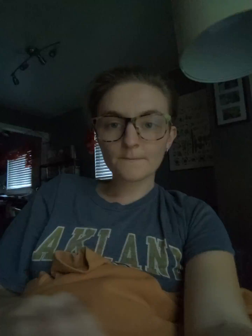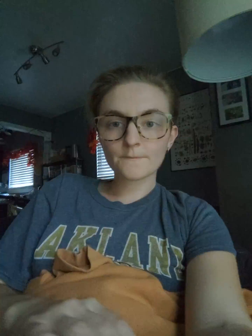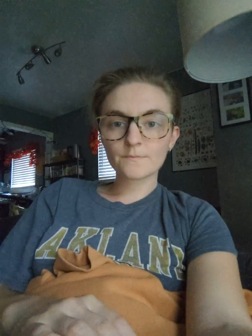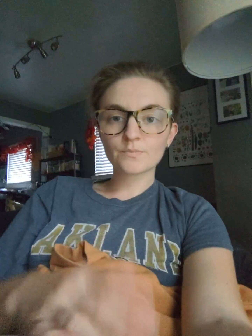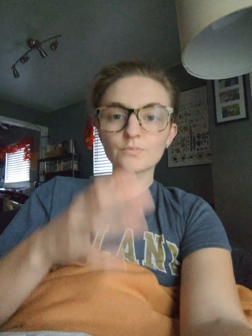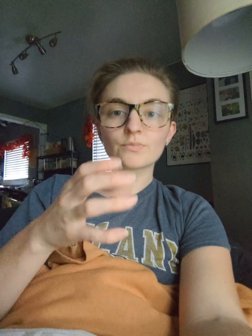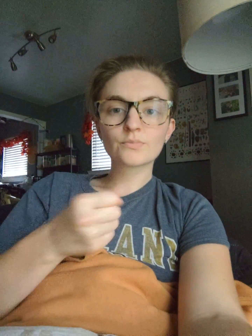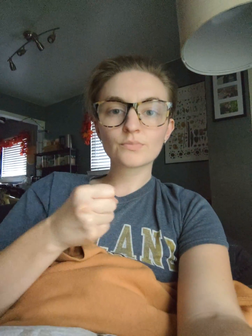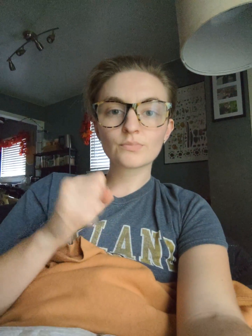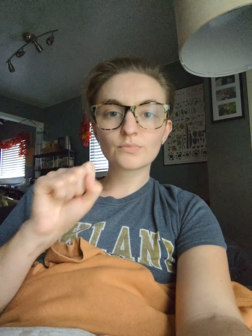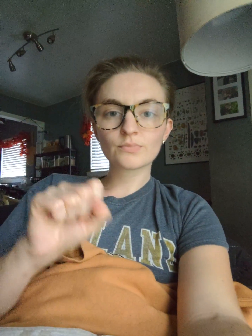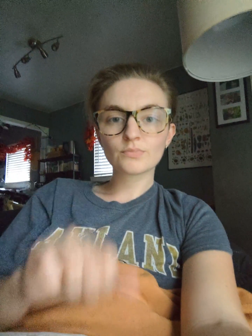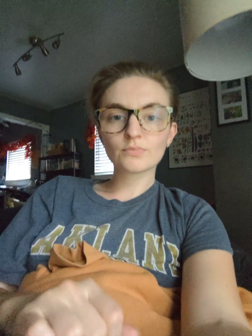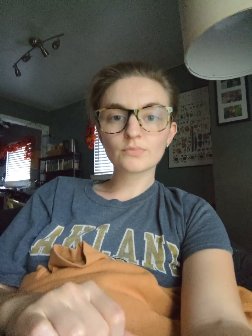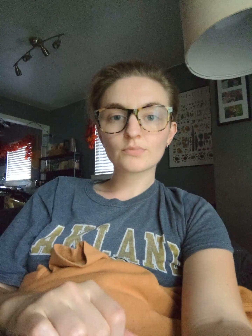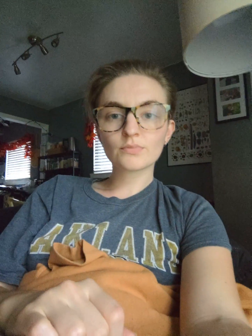catch